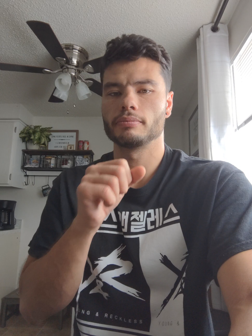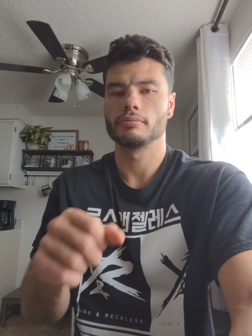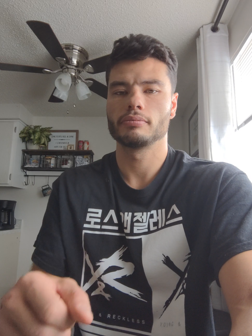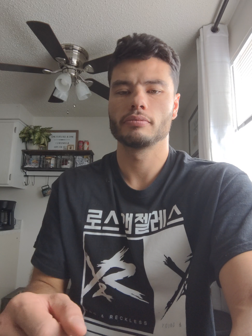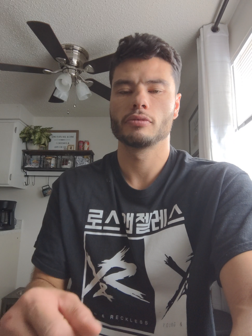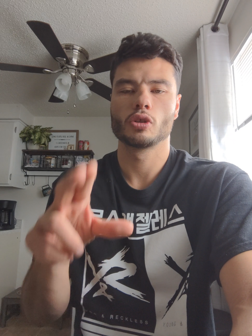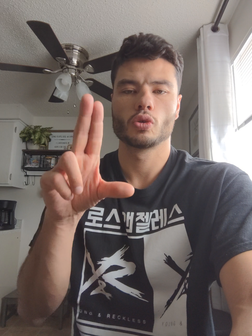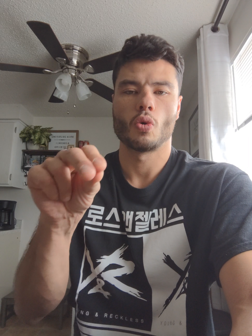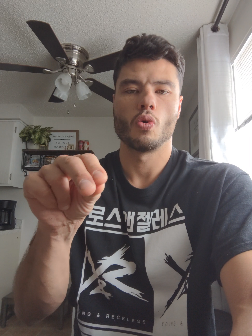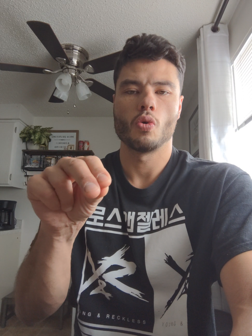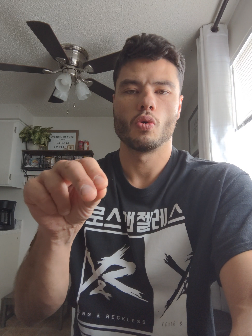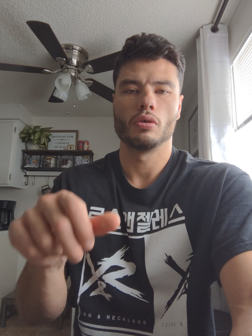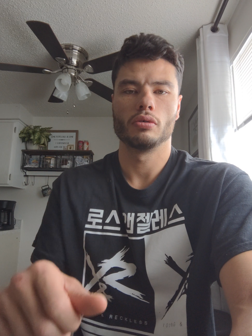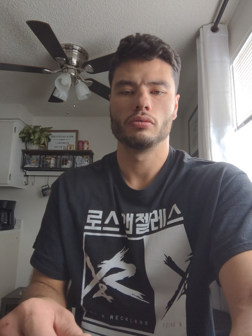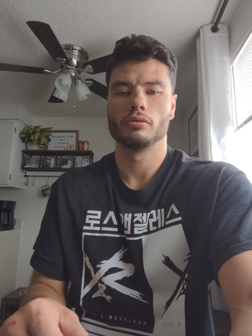no